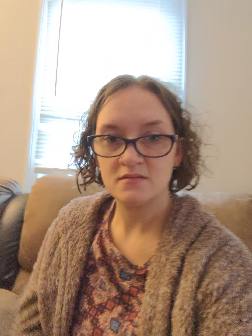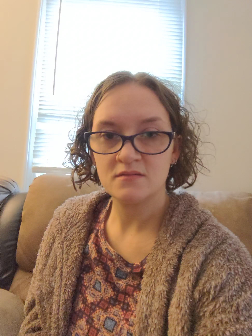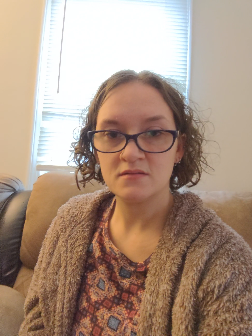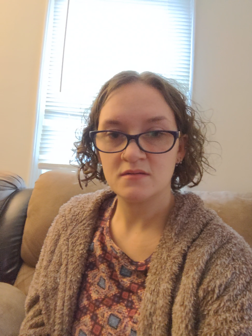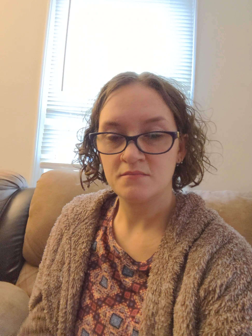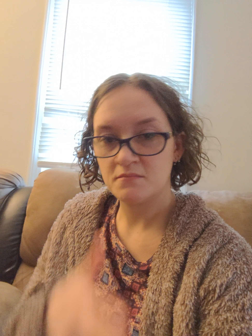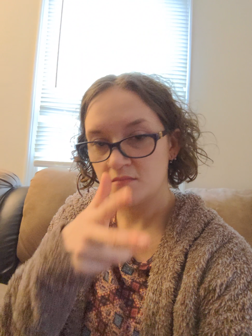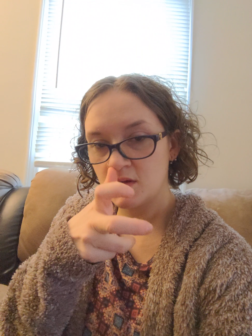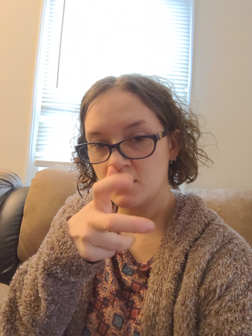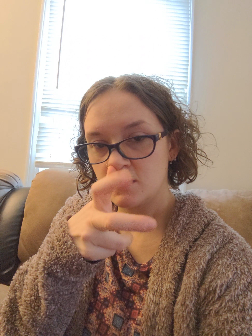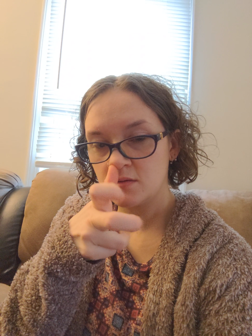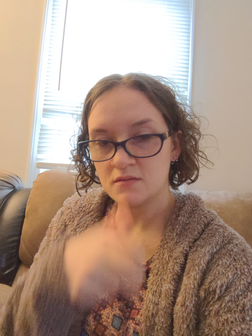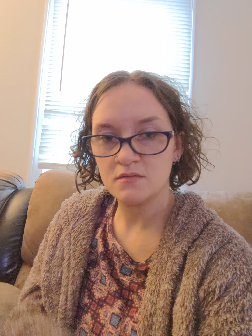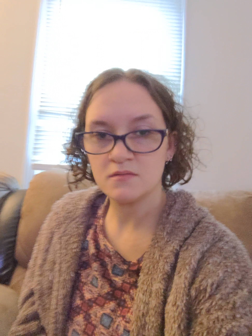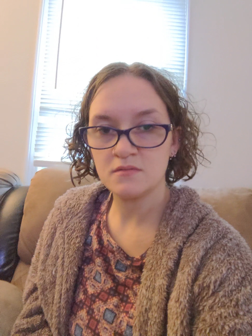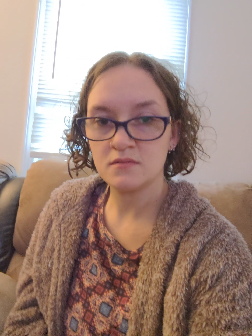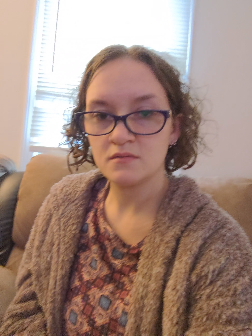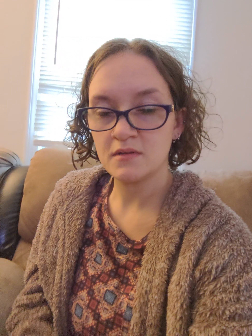bug